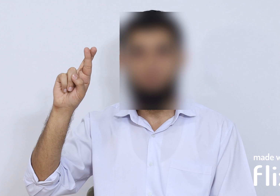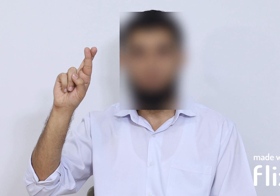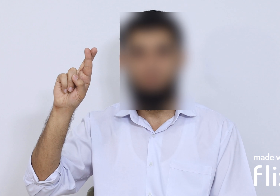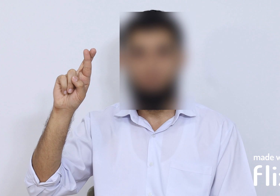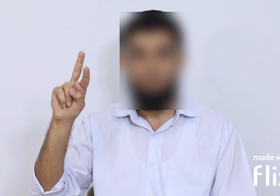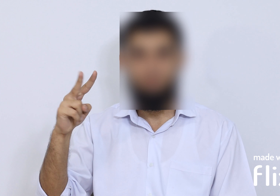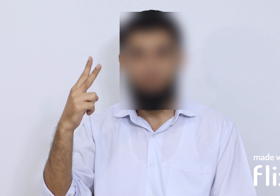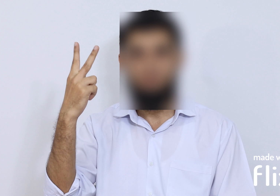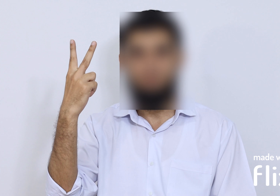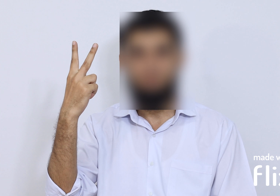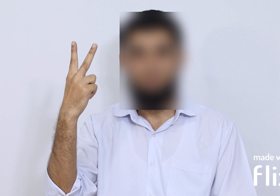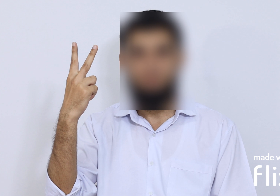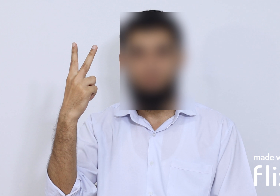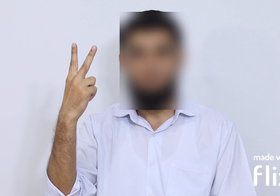ڑ